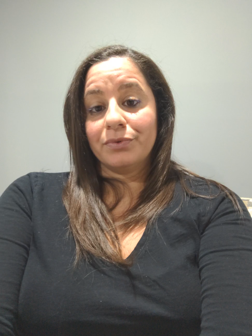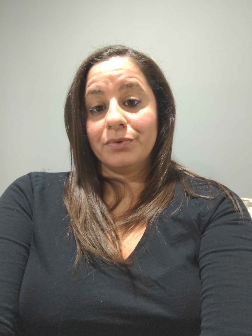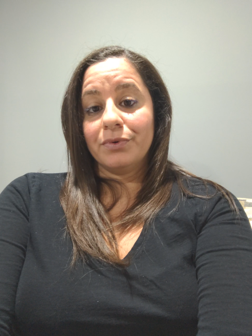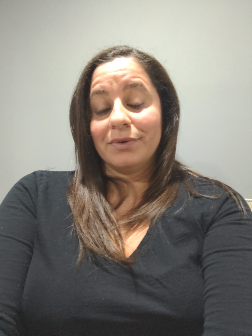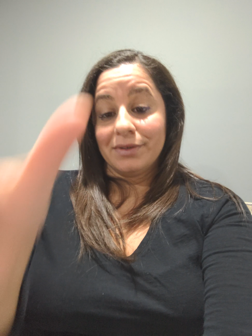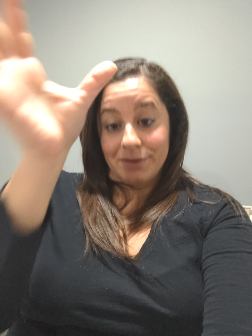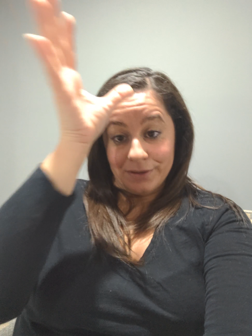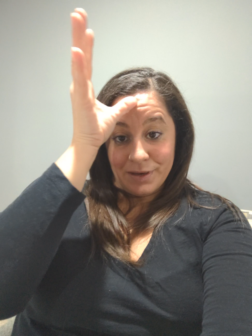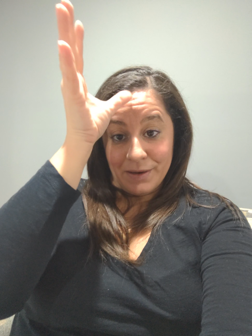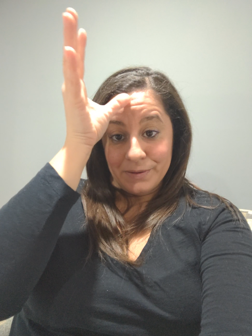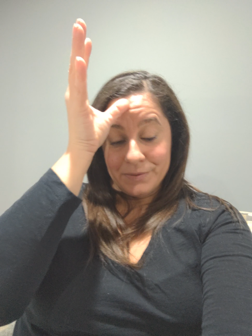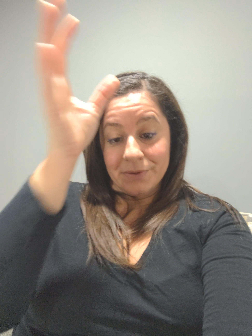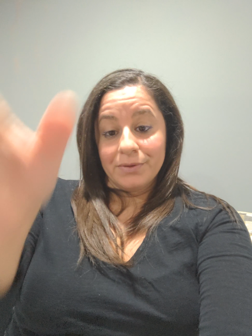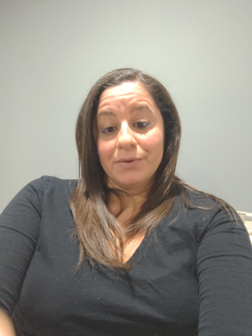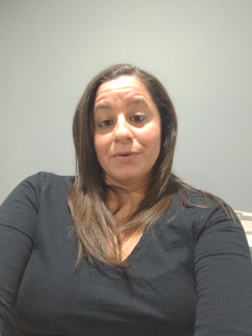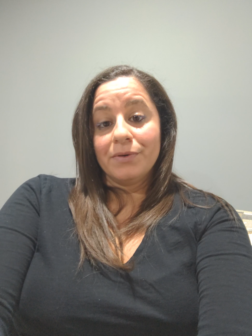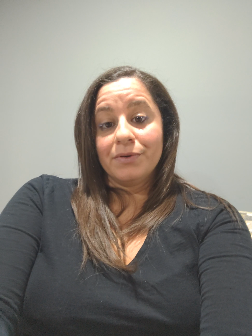dad